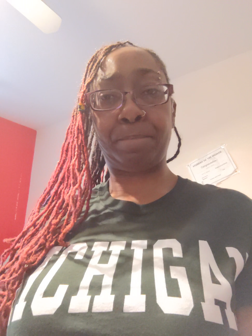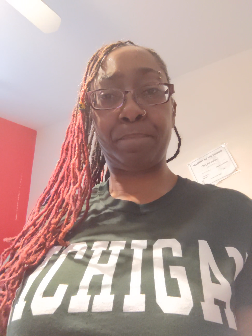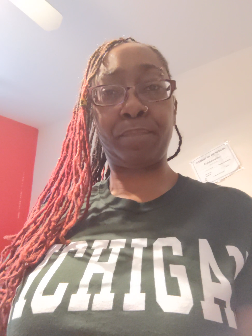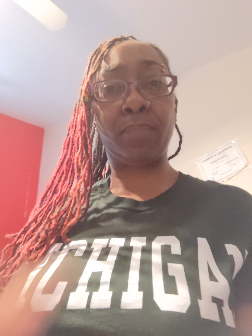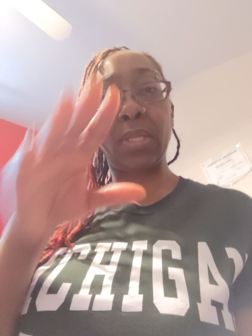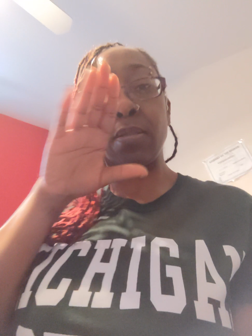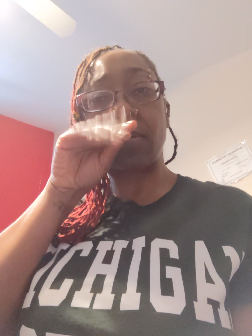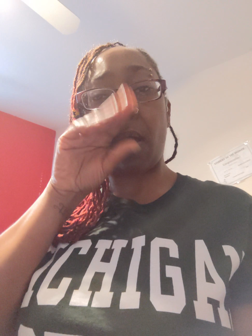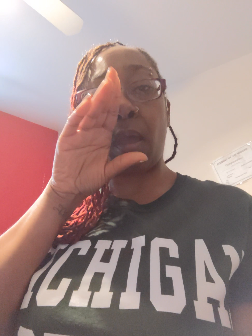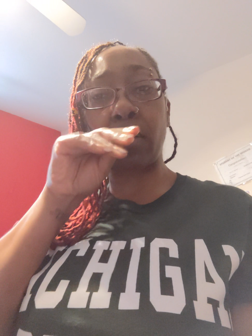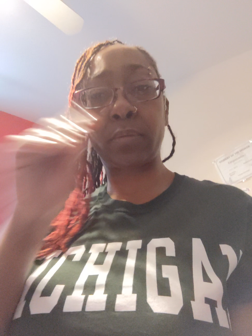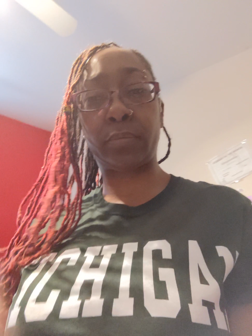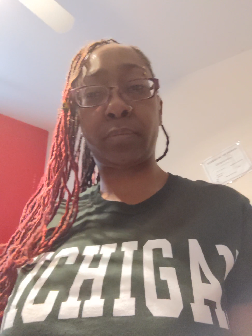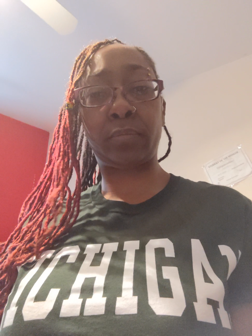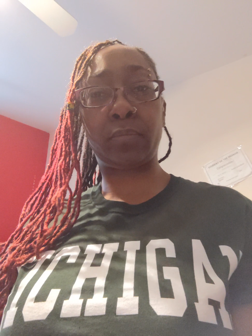duck